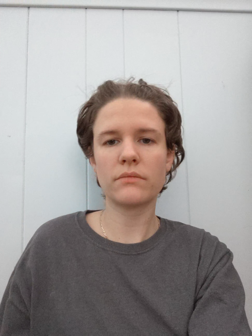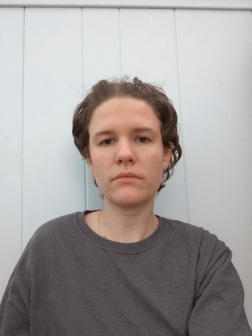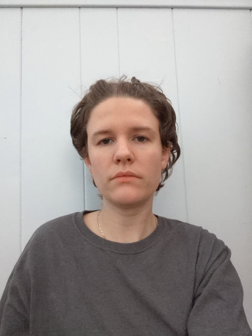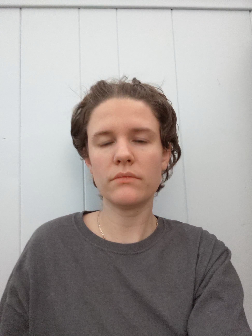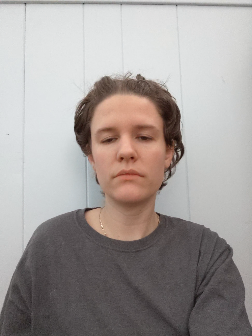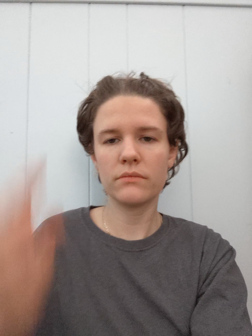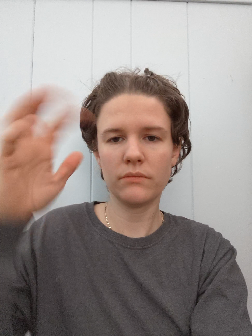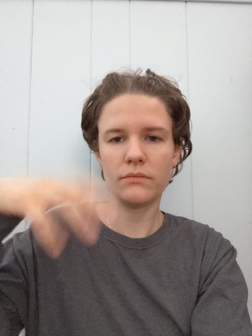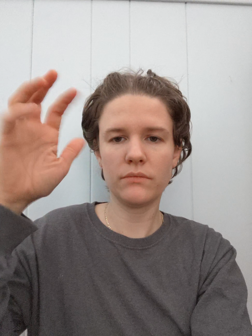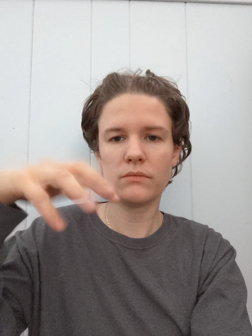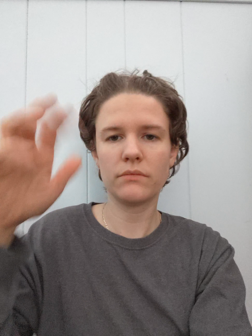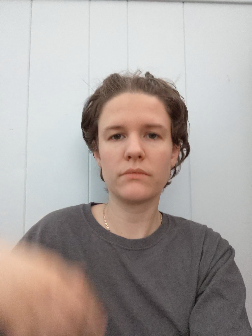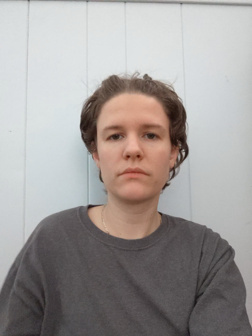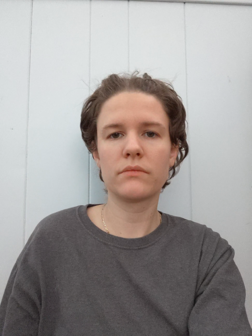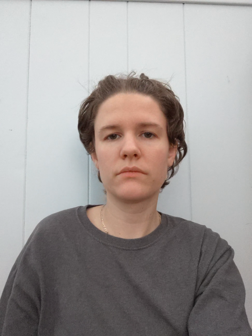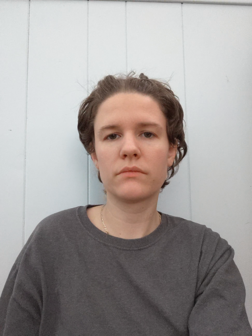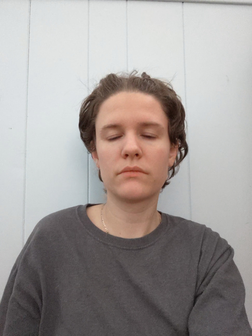rain